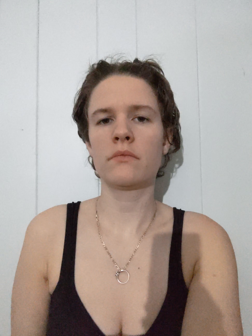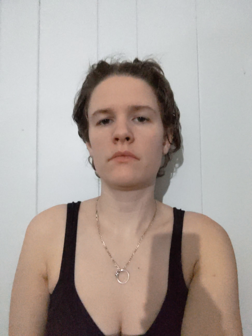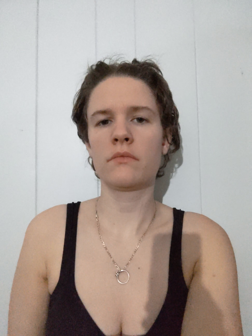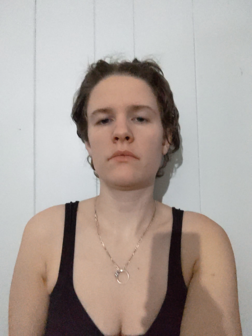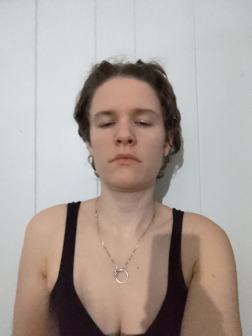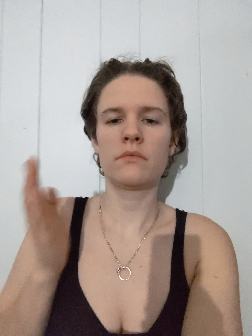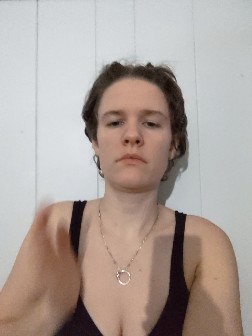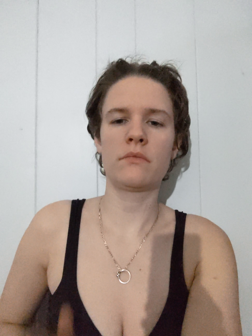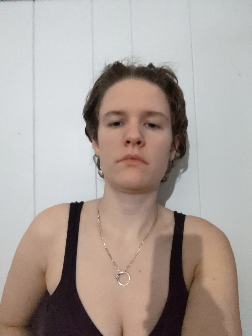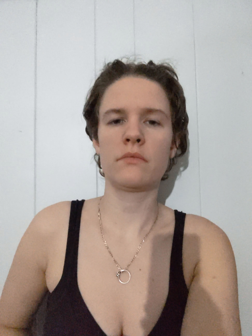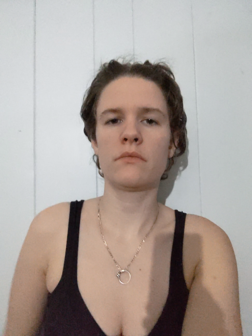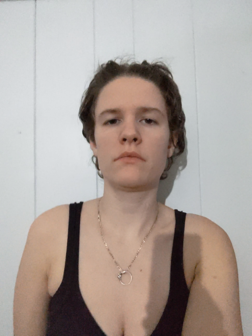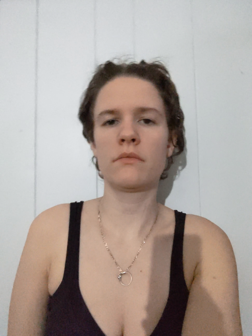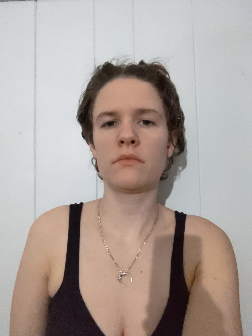beside